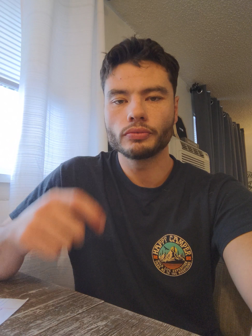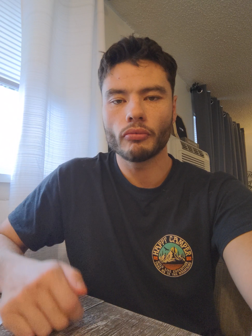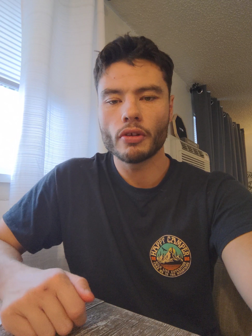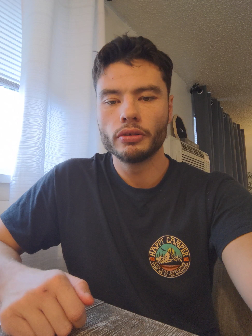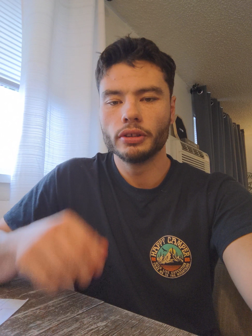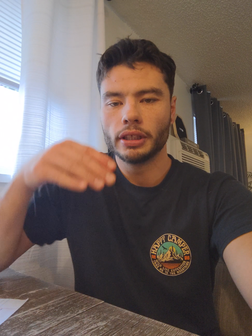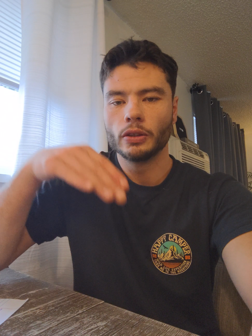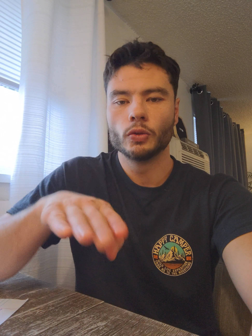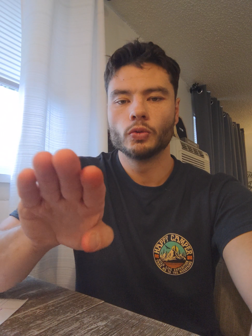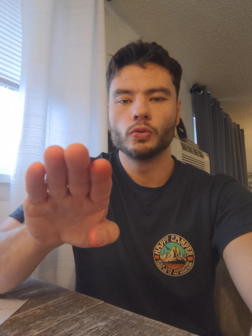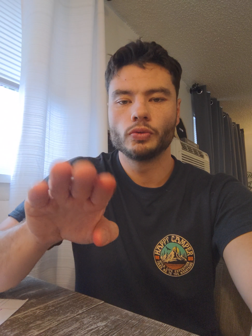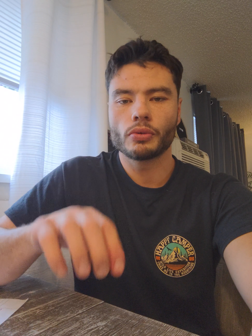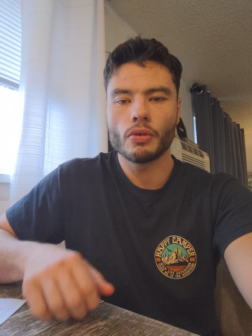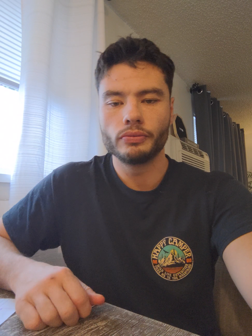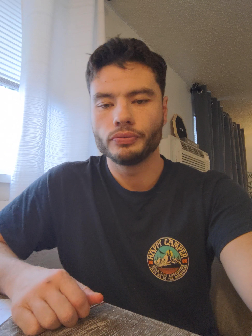into